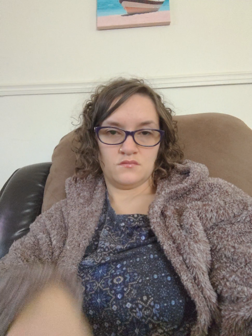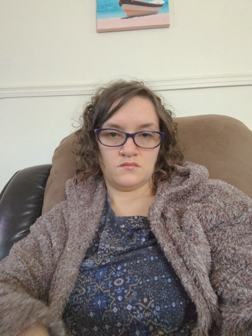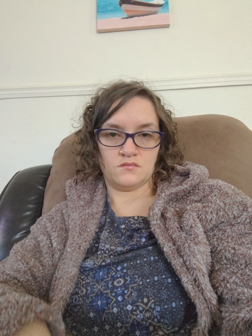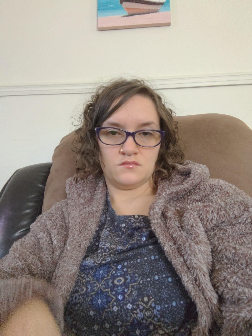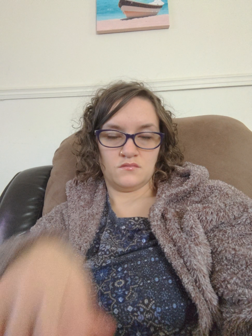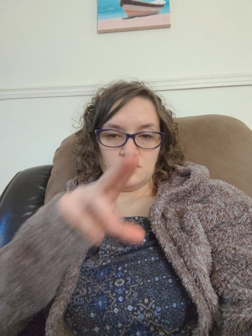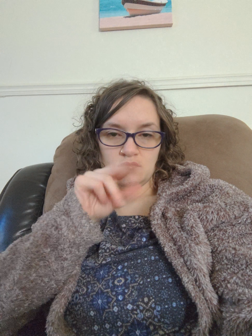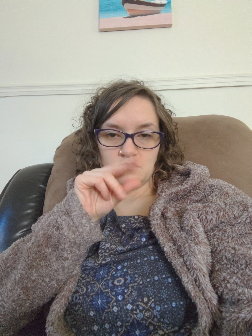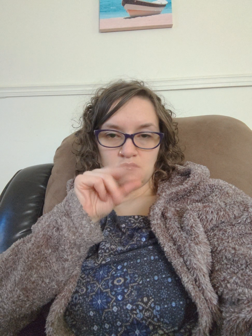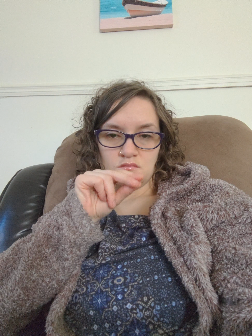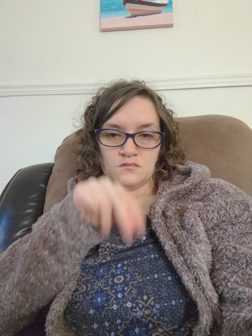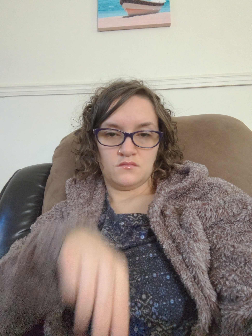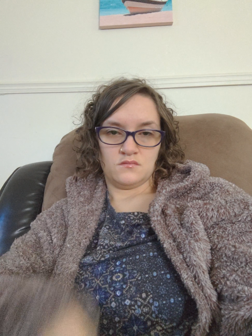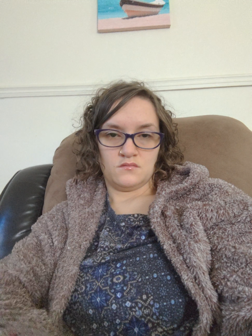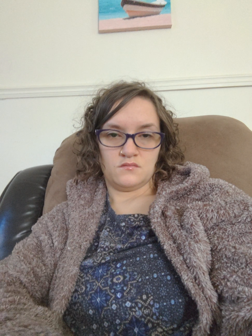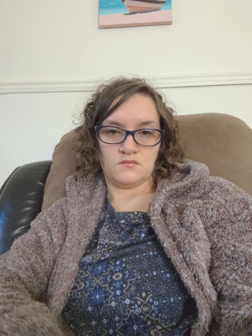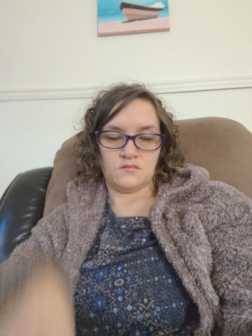duck